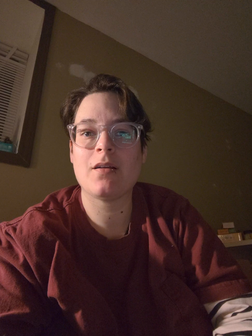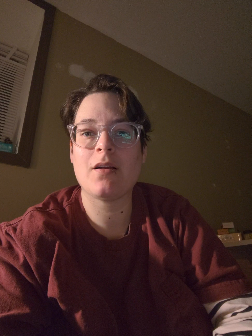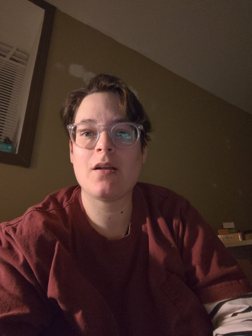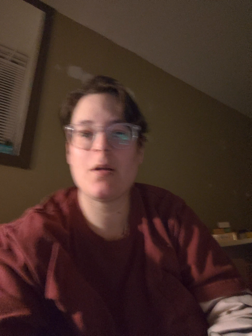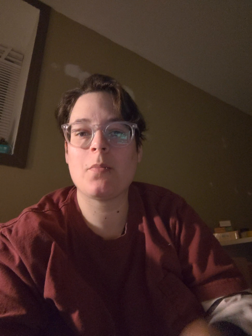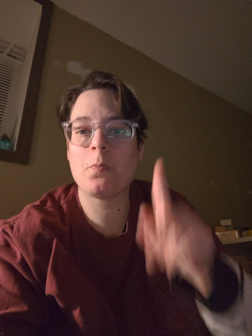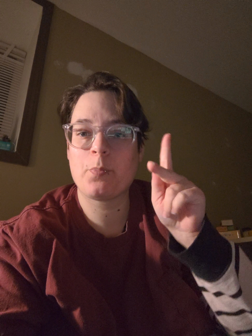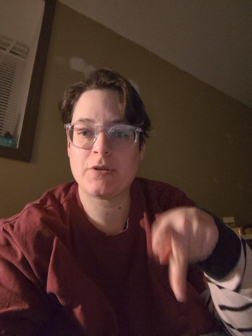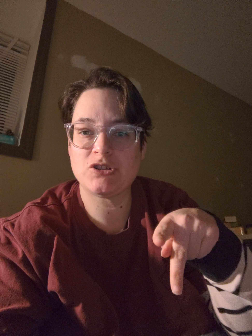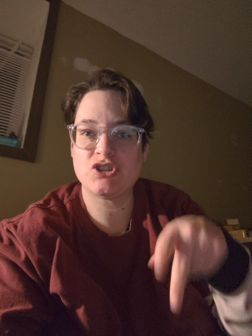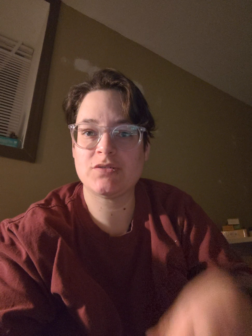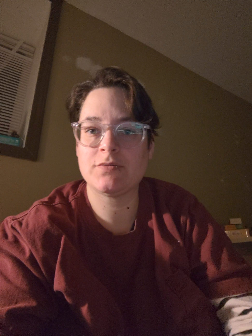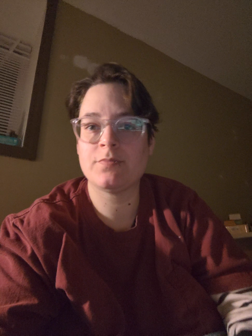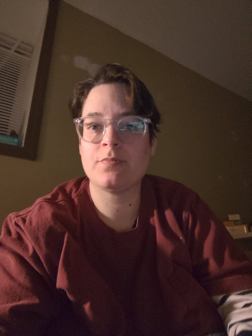person